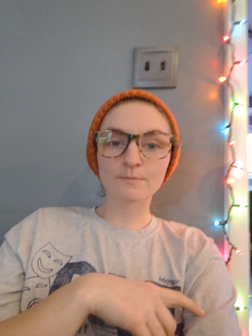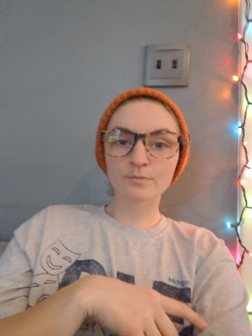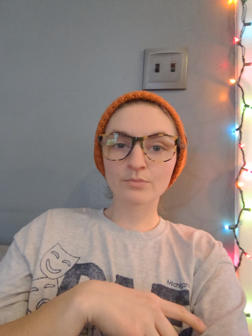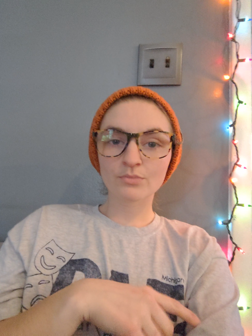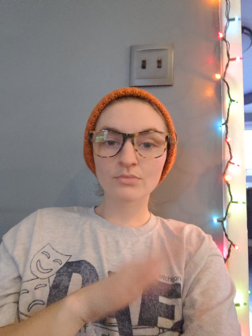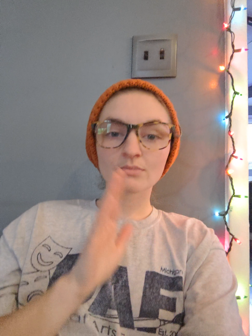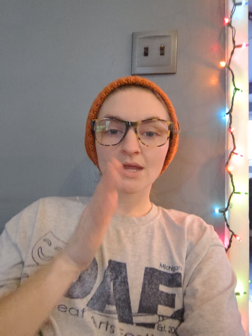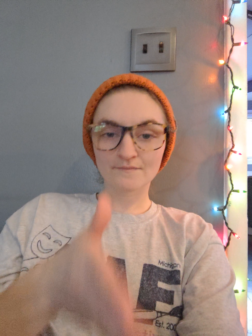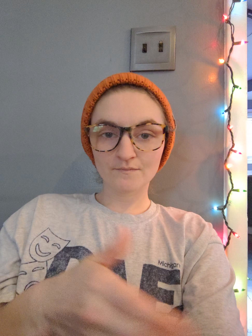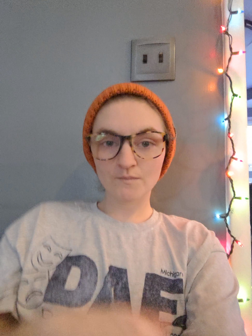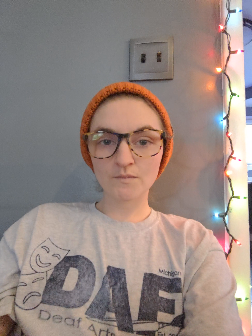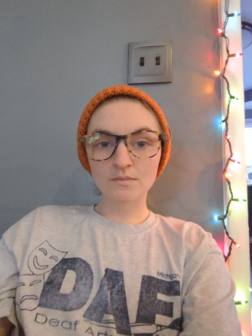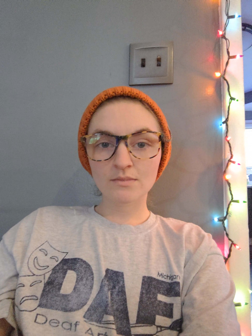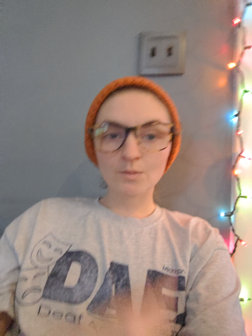after